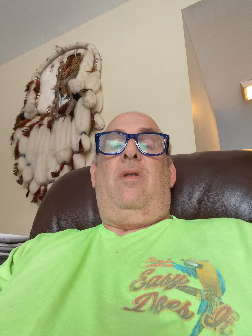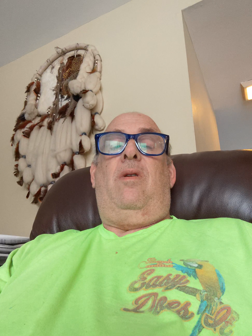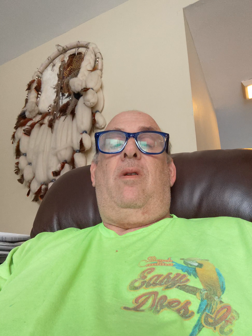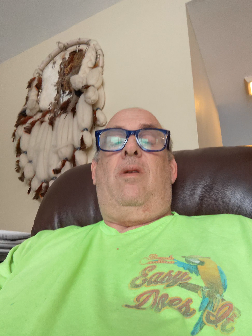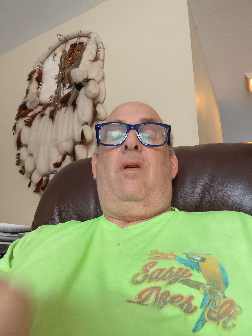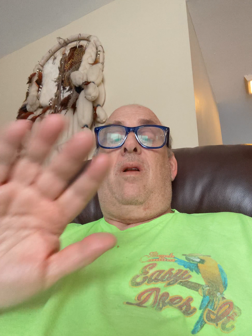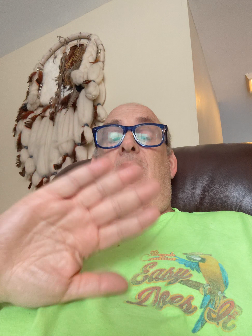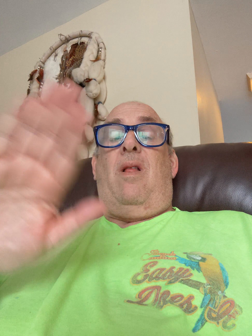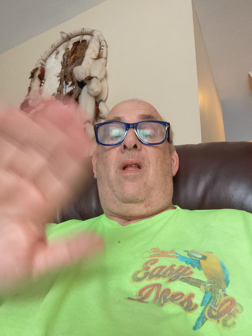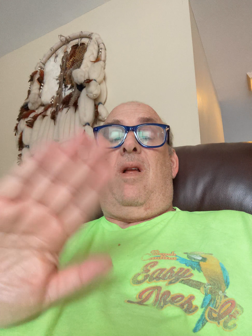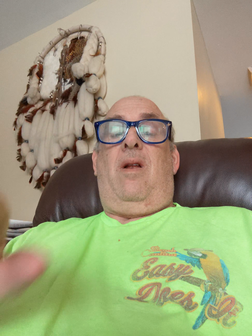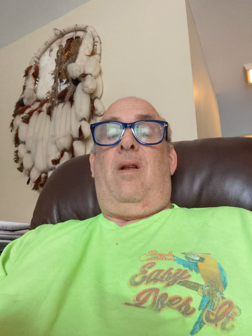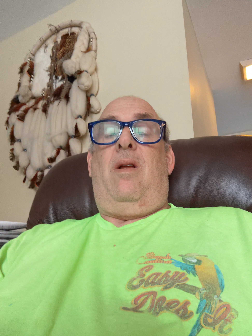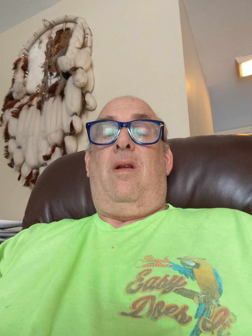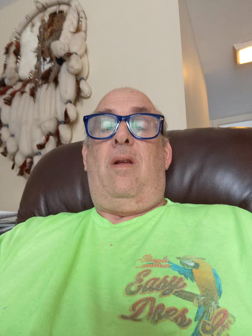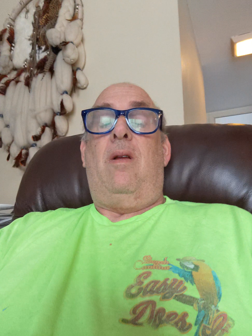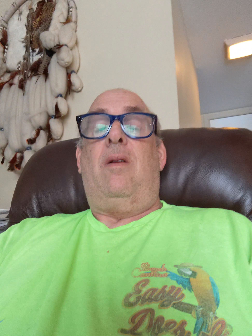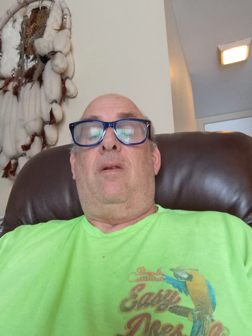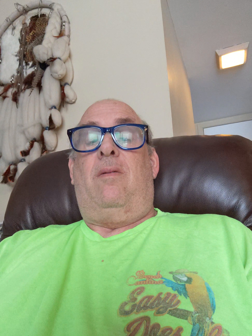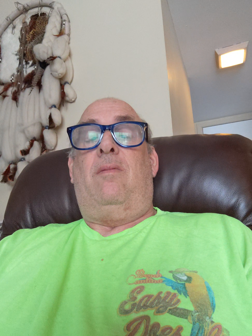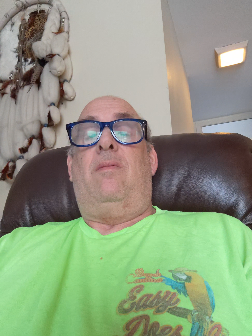clean